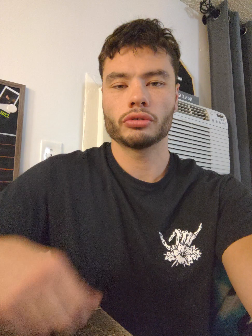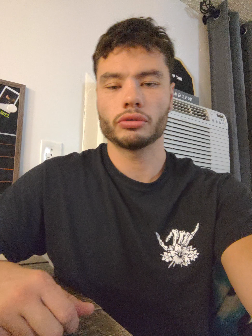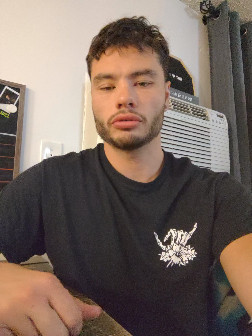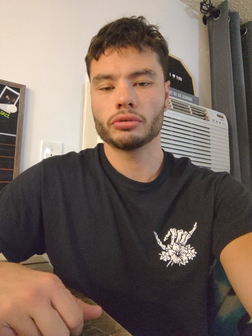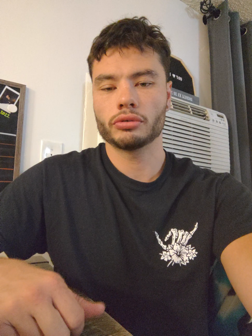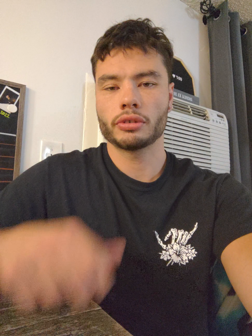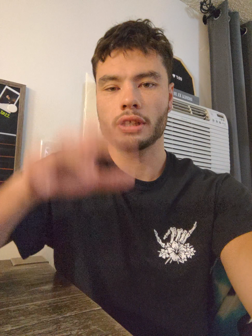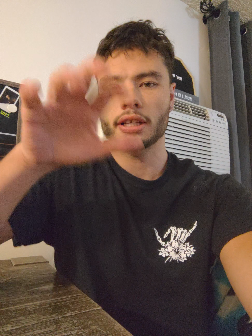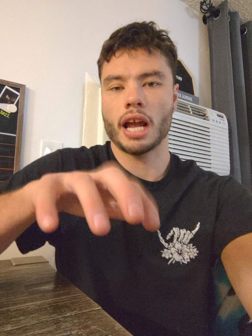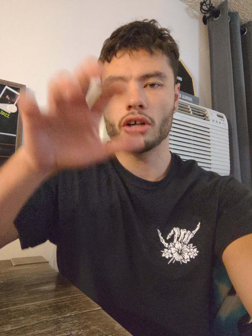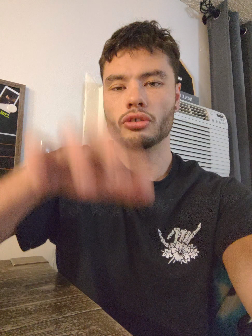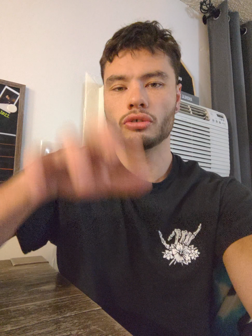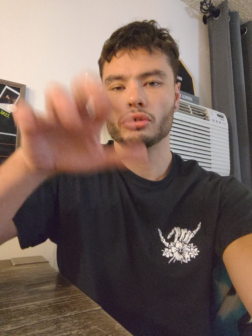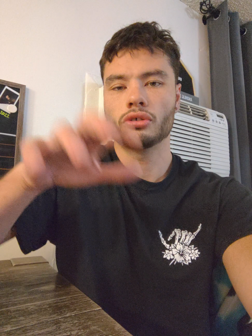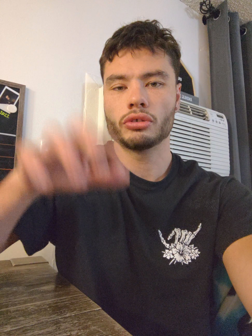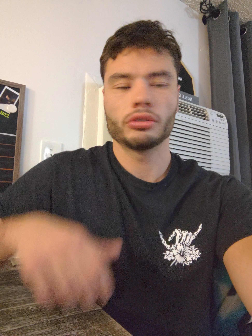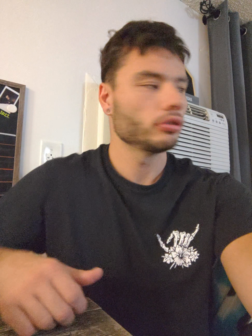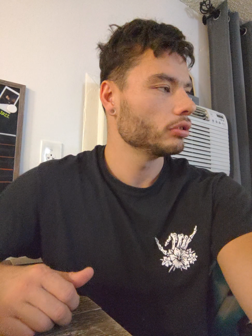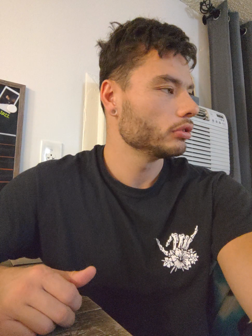alligator